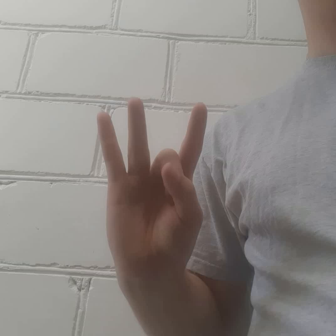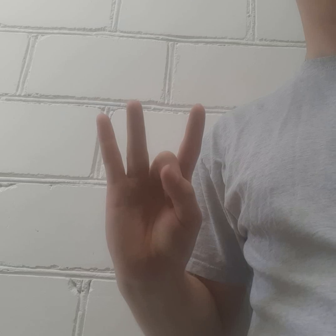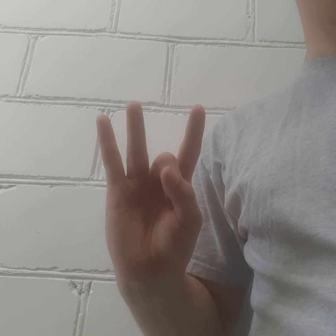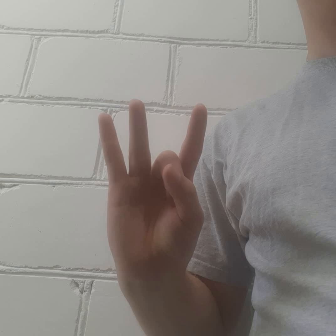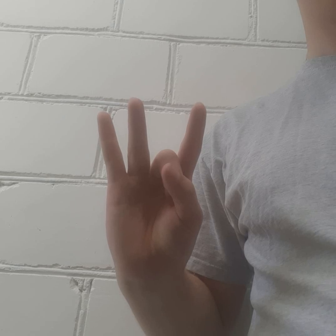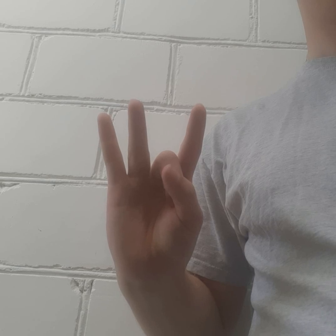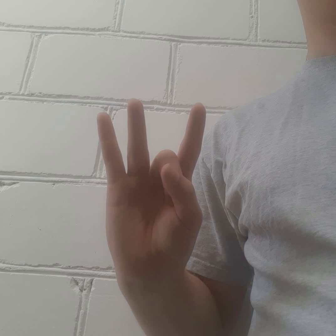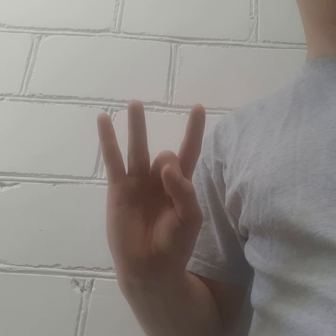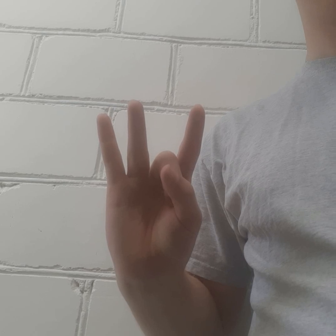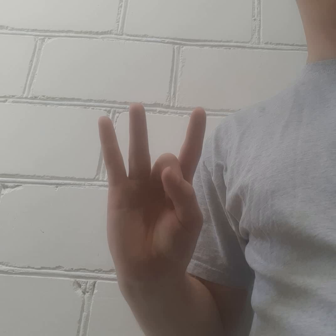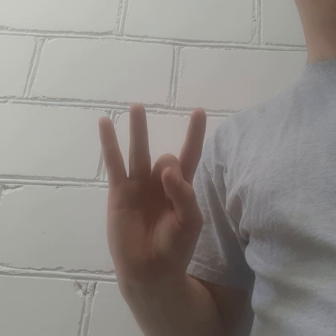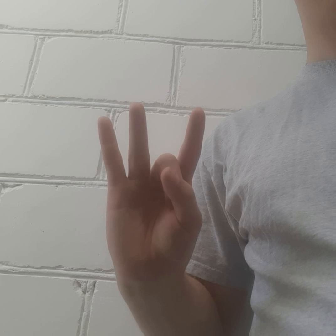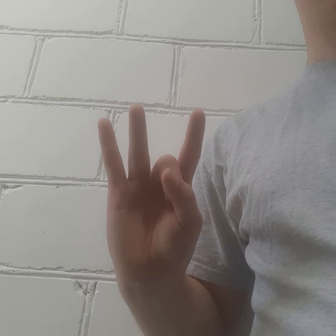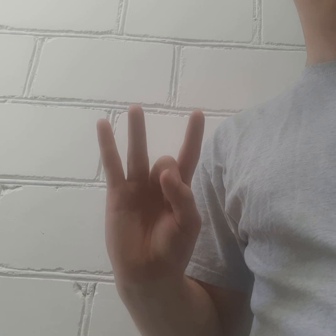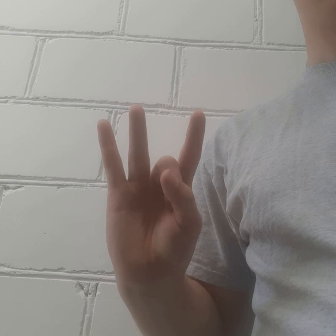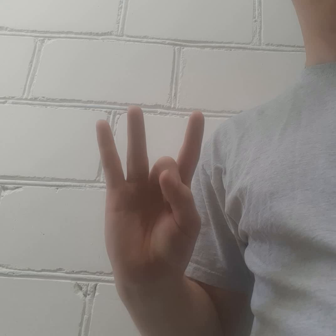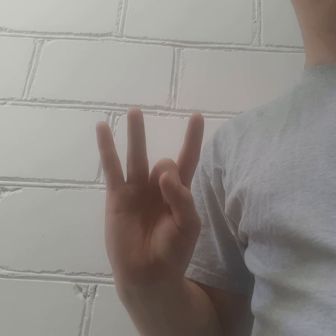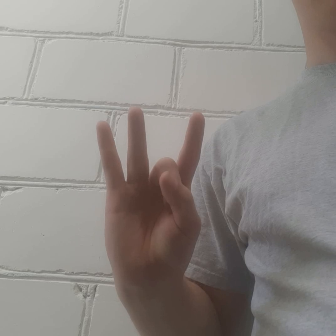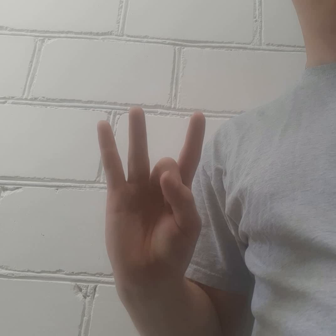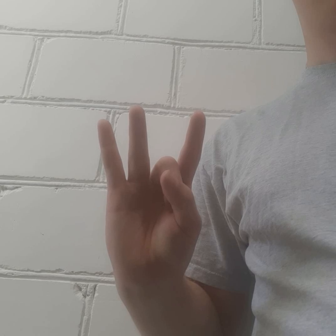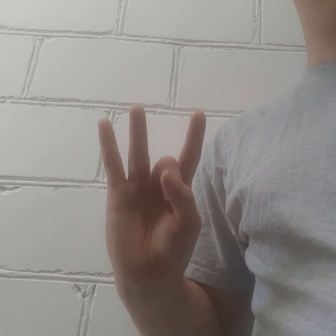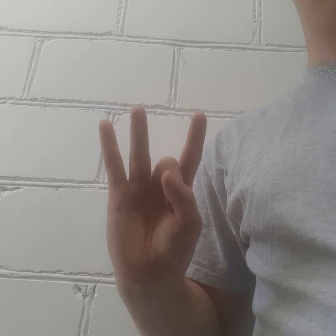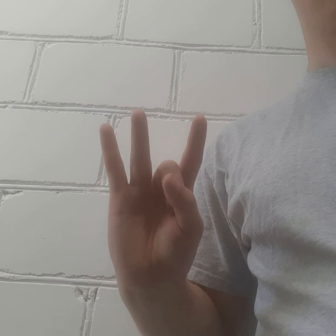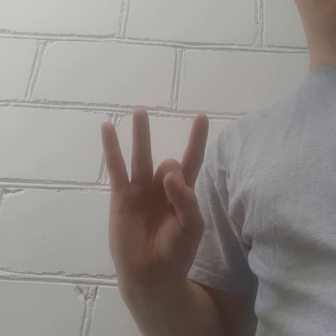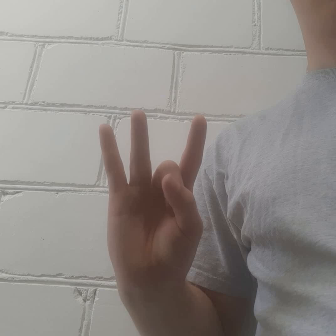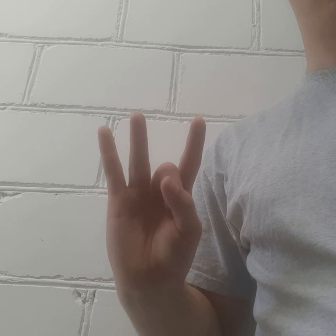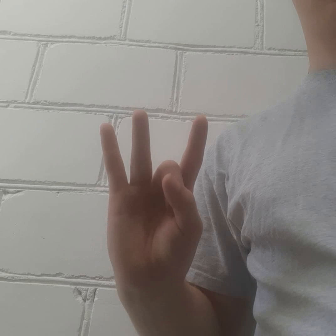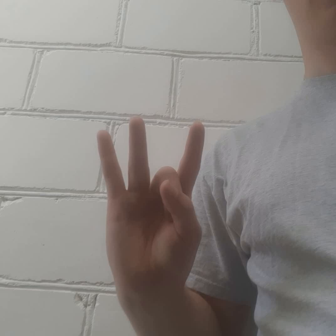Р